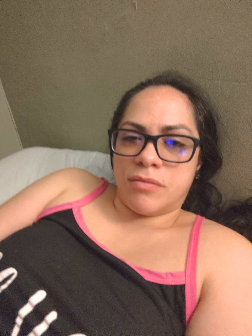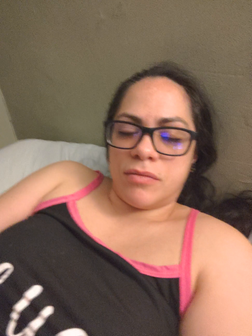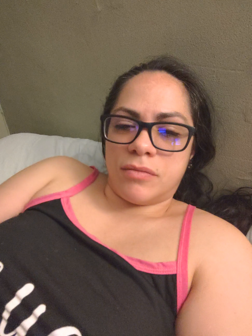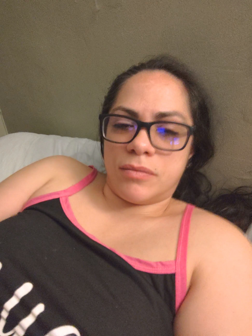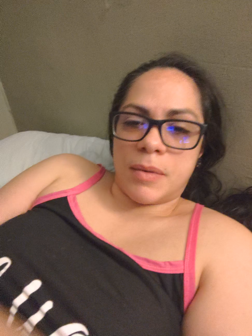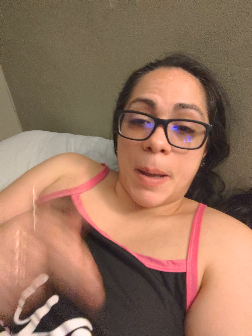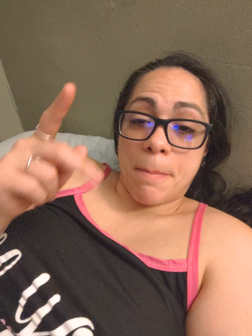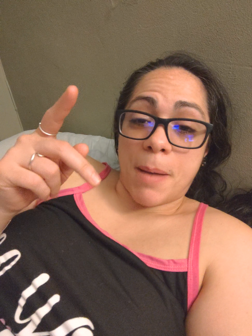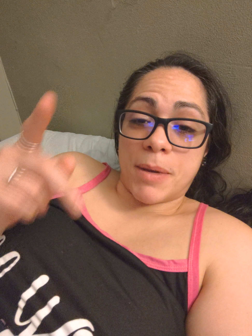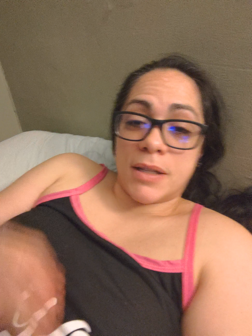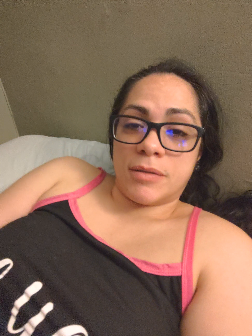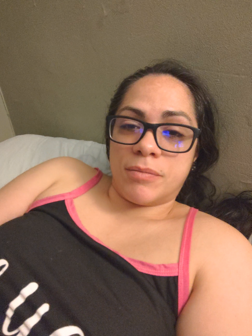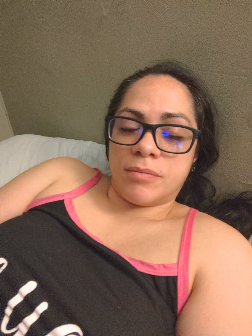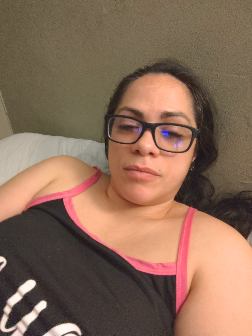puppy